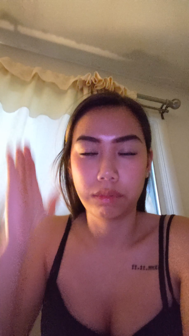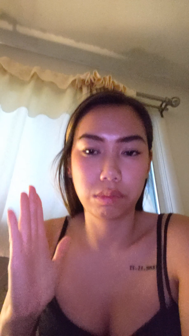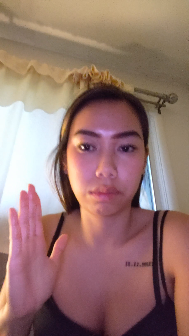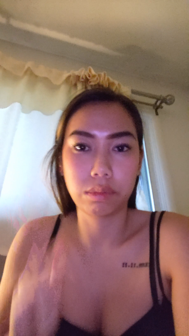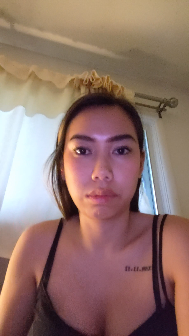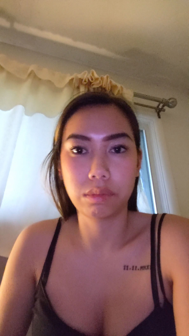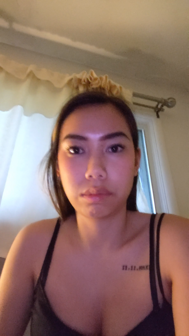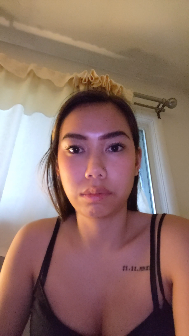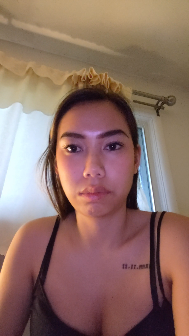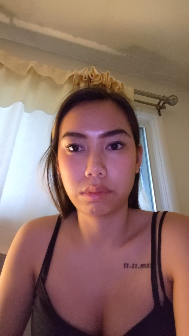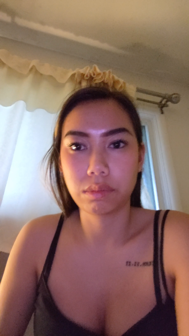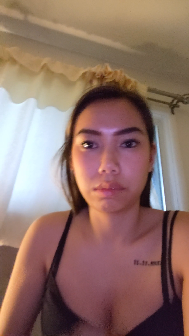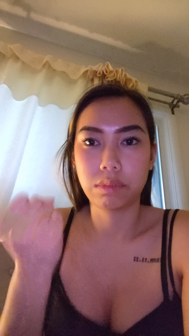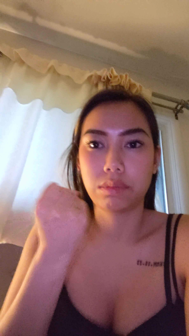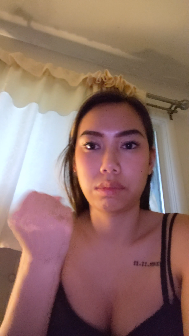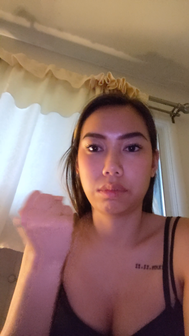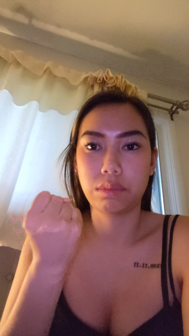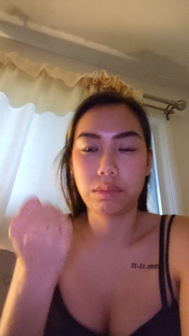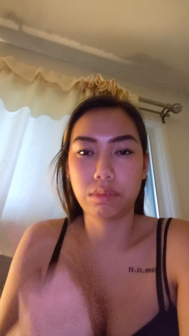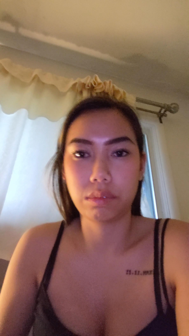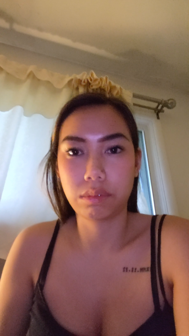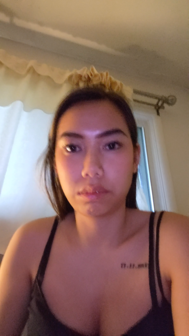hold